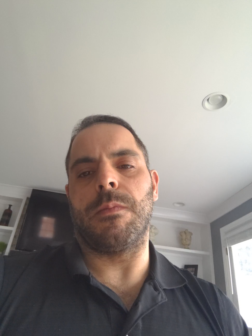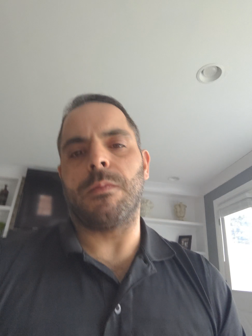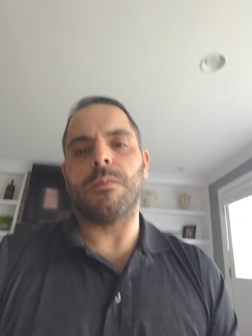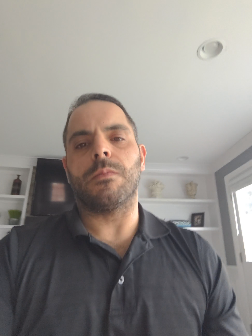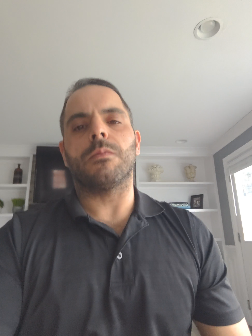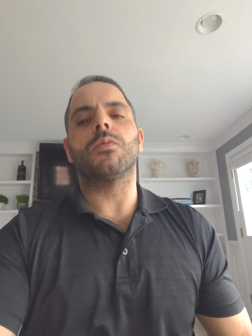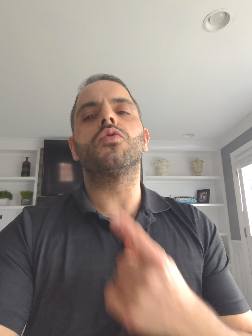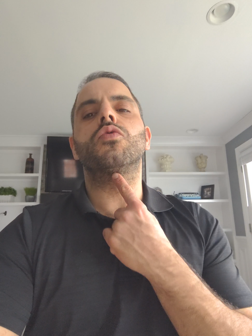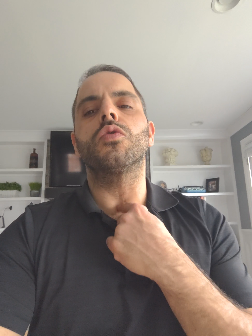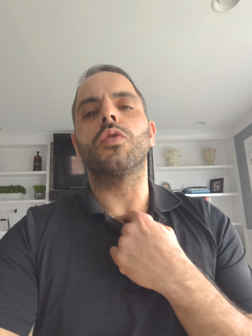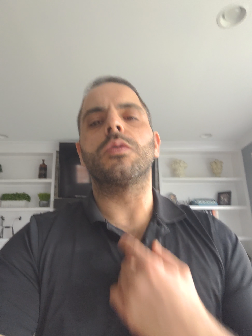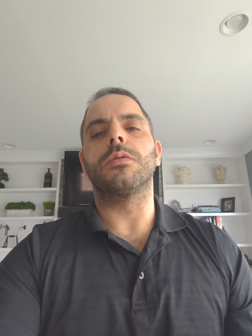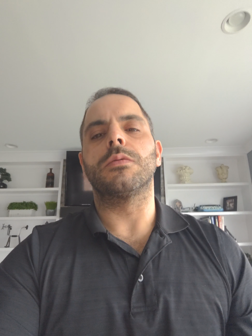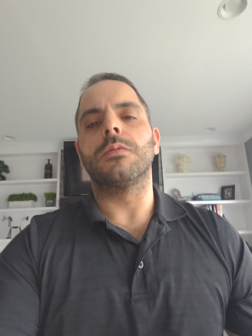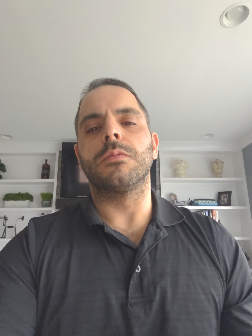thirsty